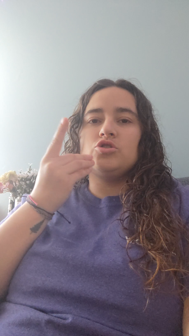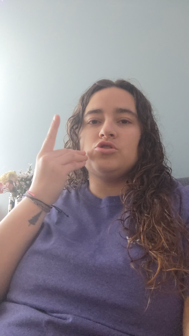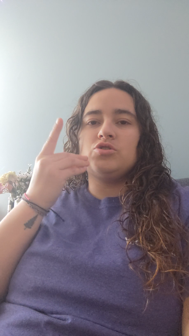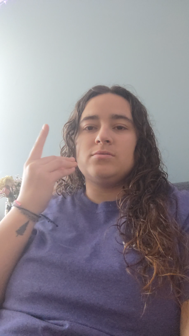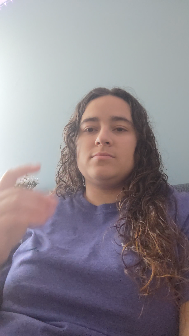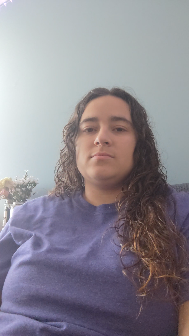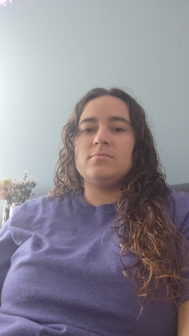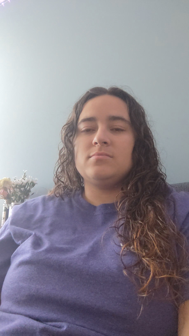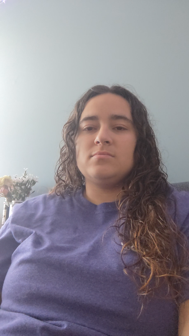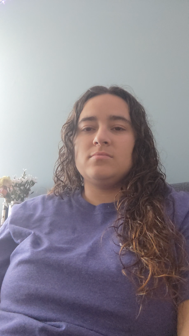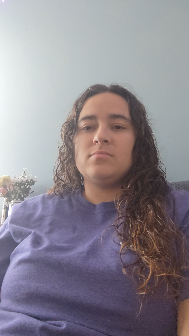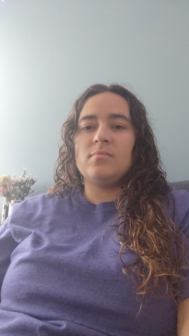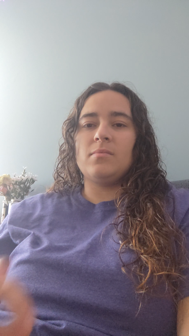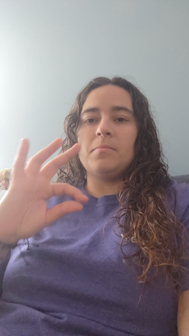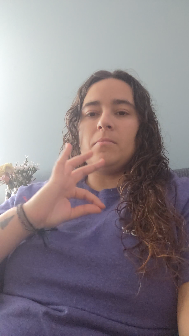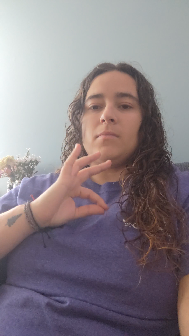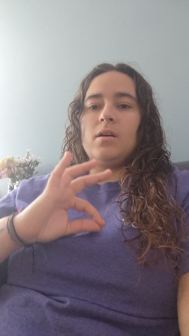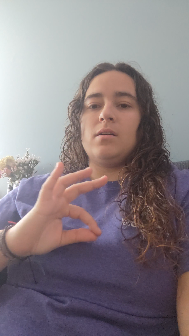button